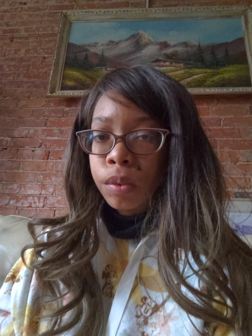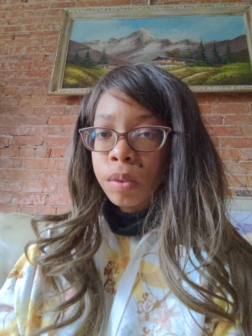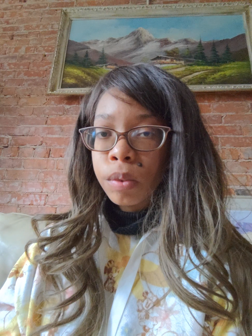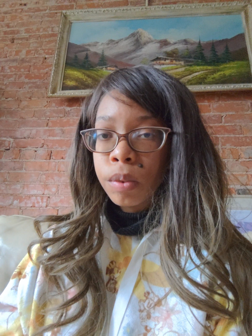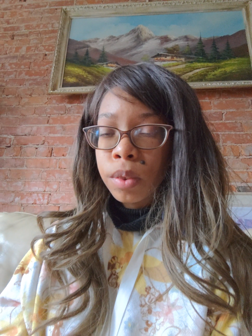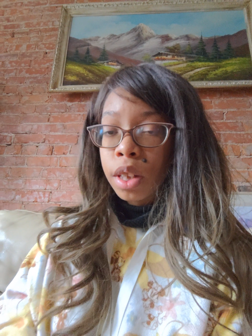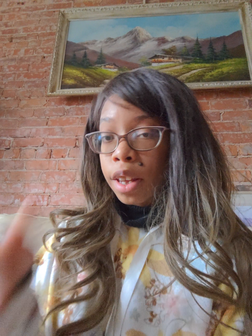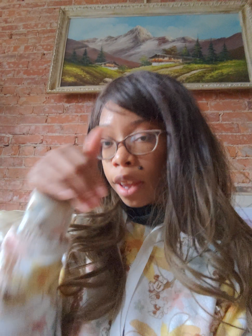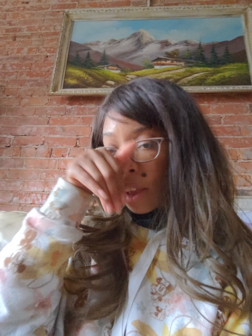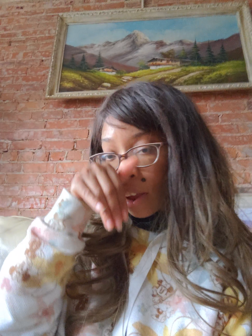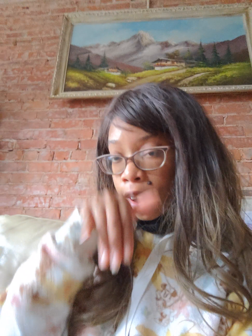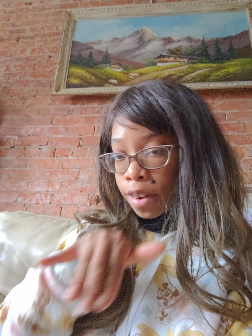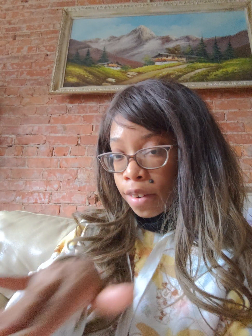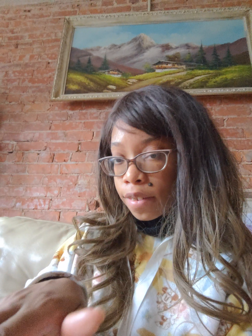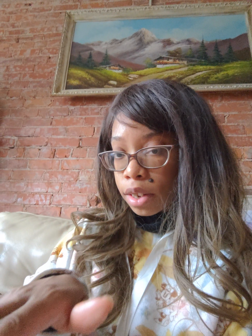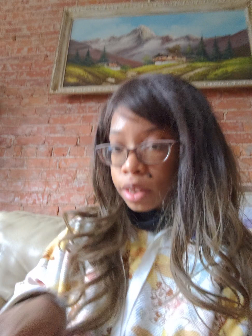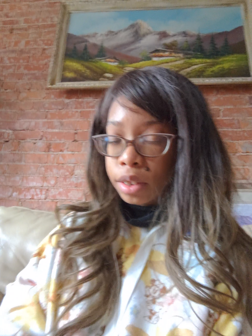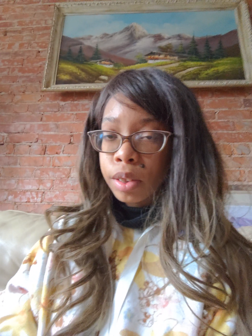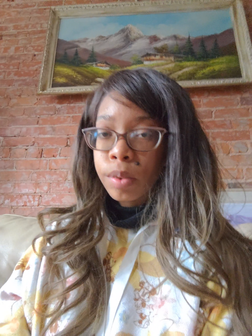elephant